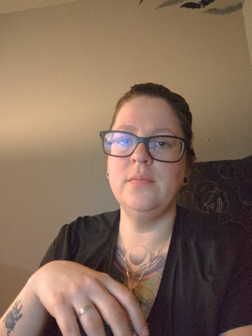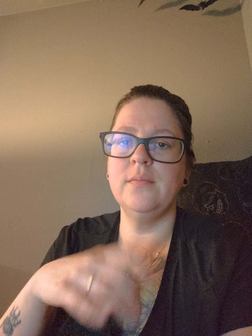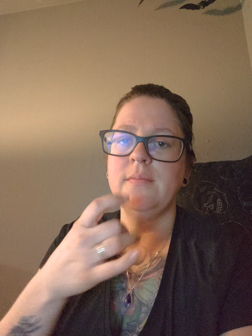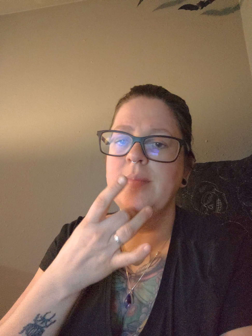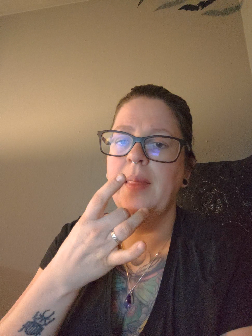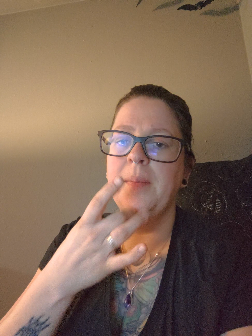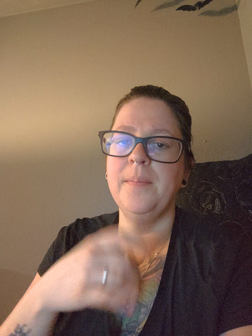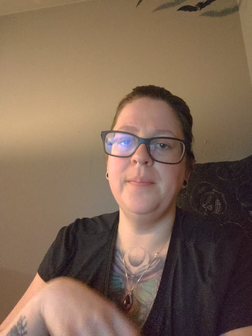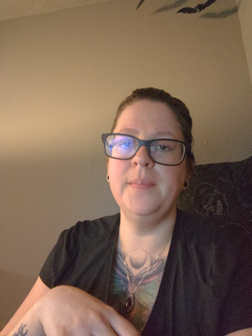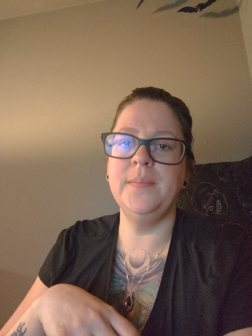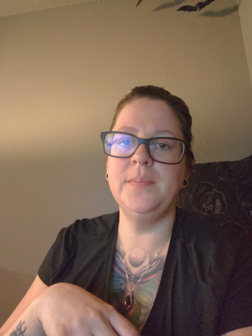lamp